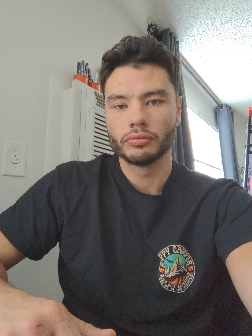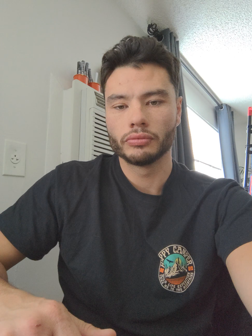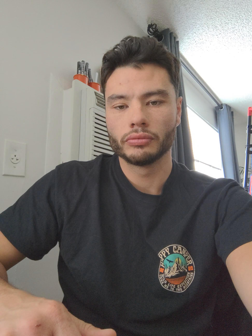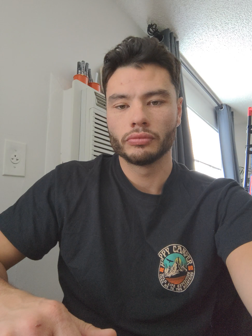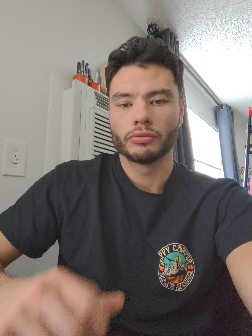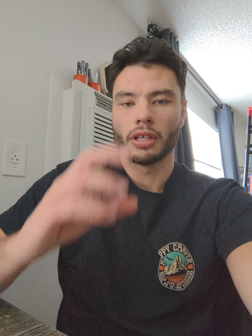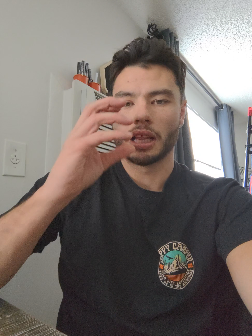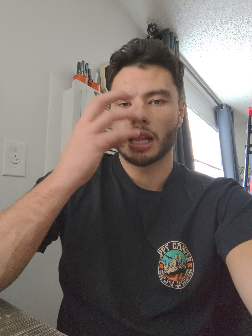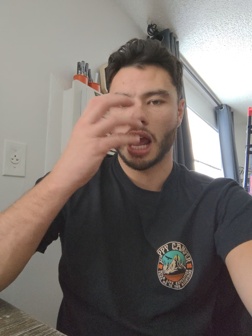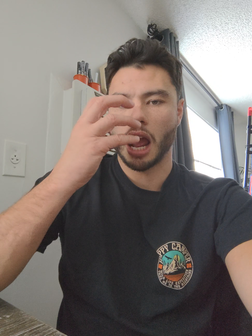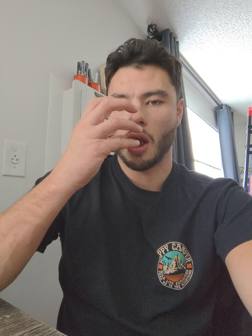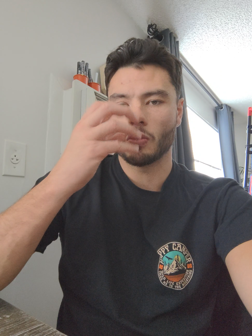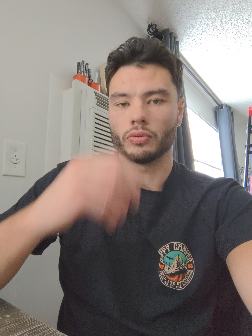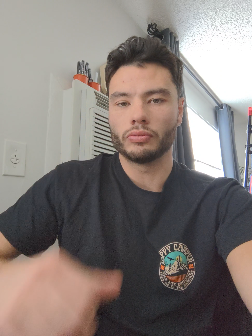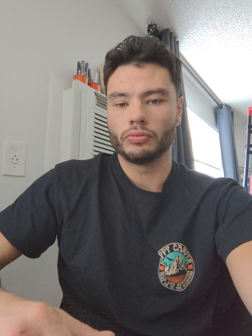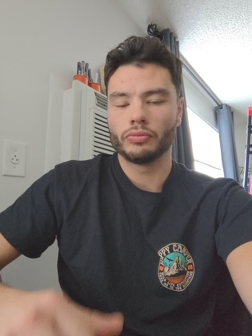clown